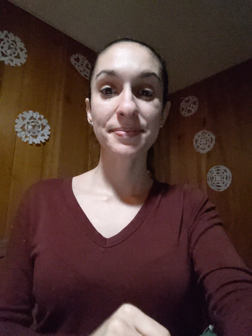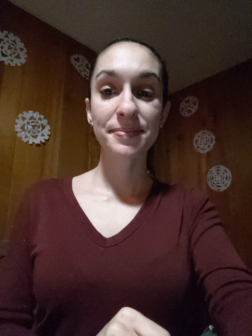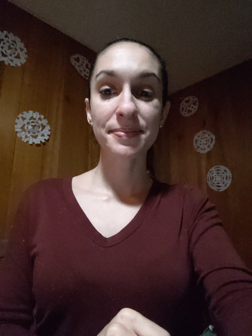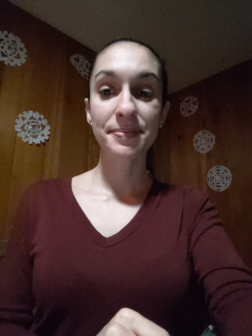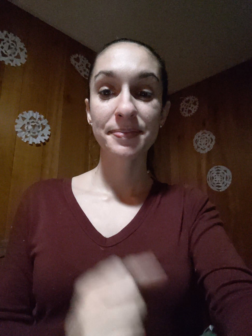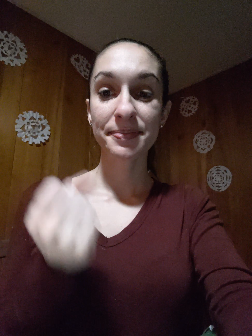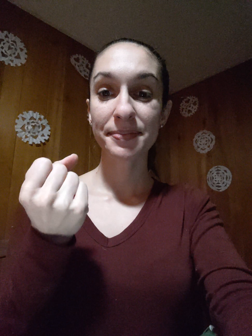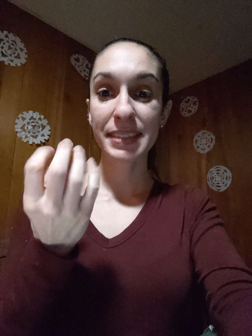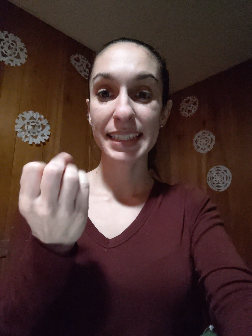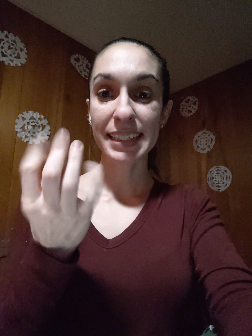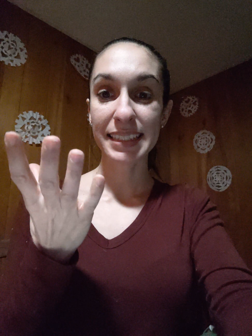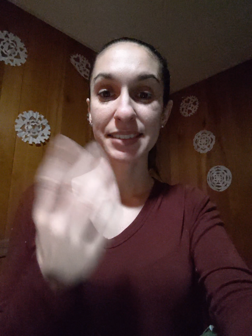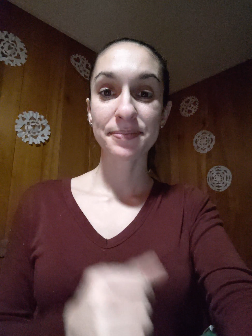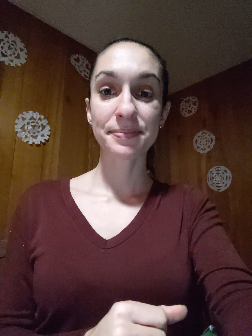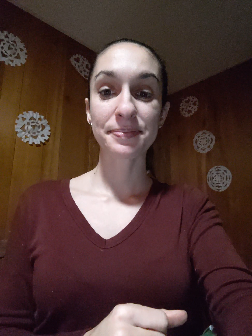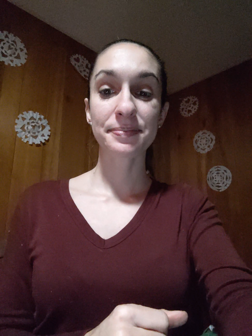many